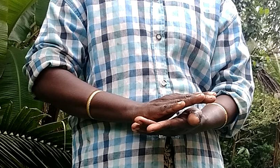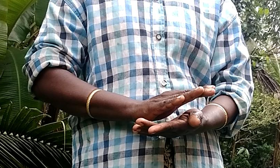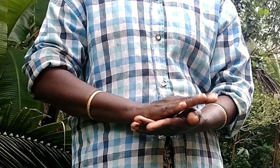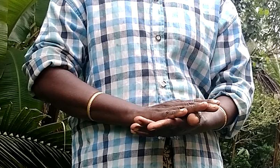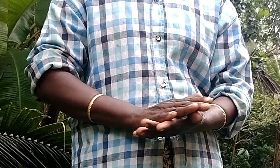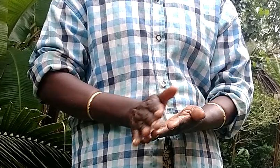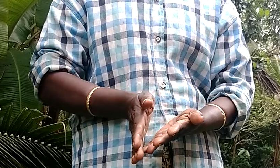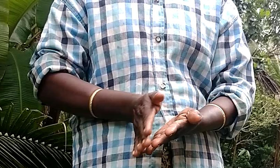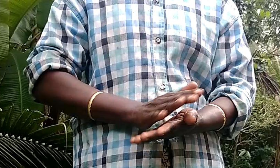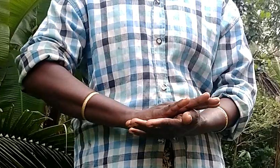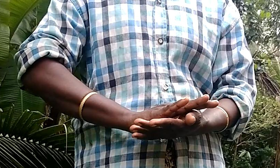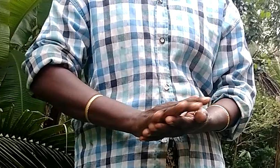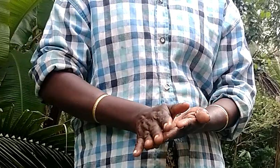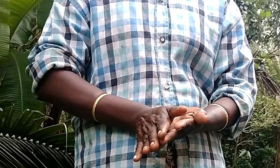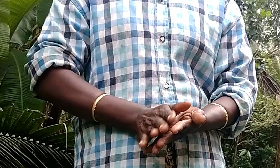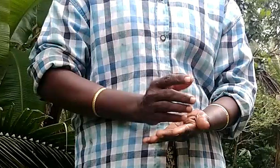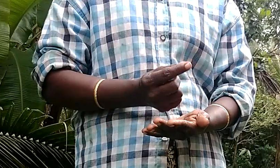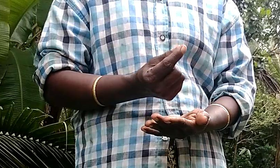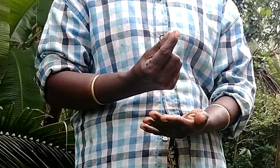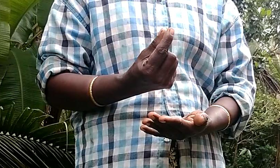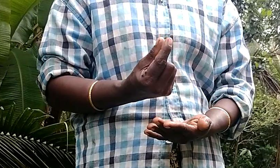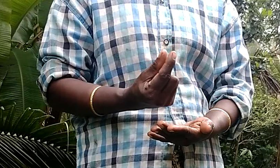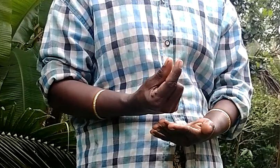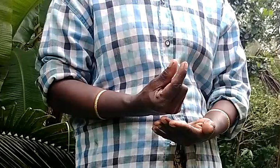Wheat